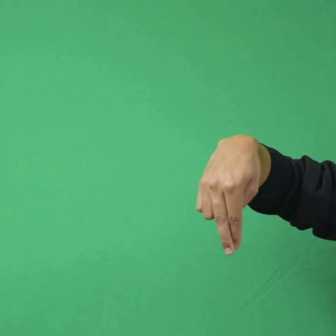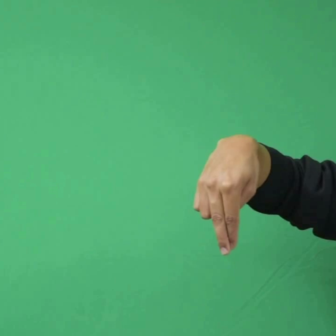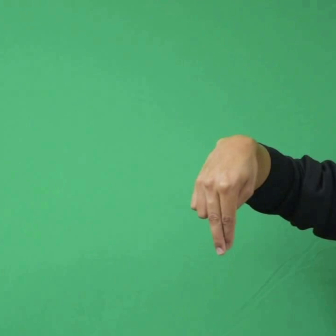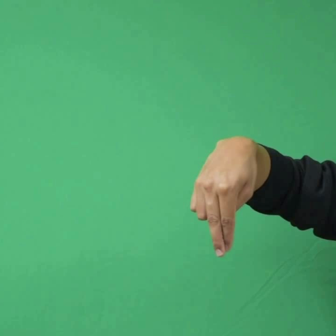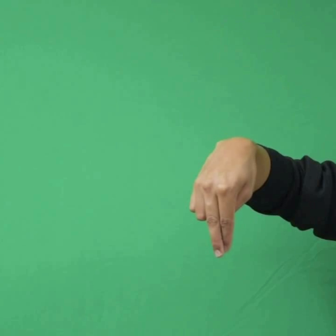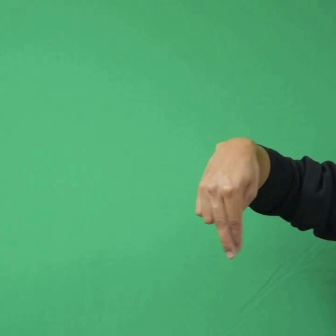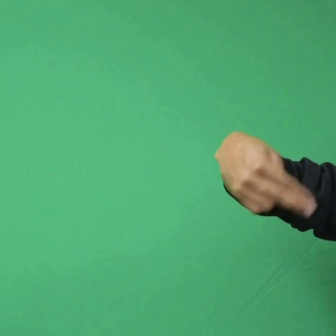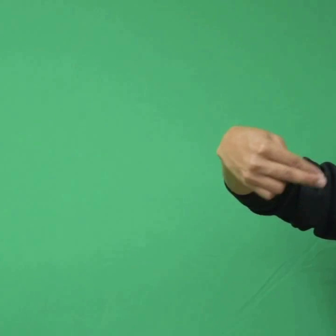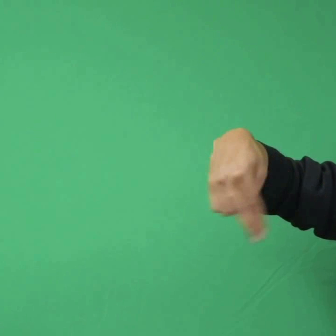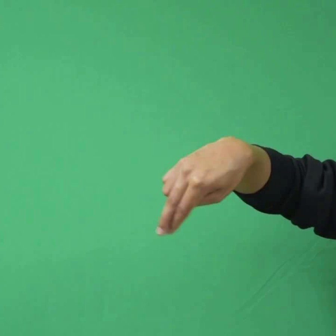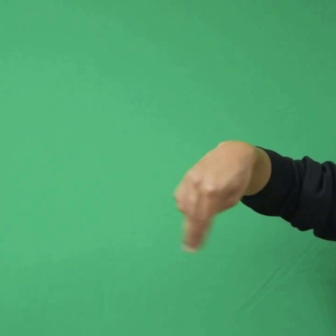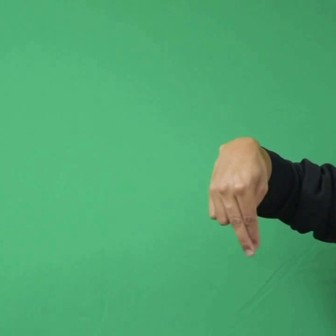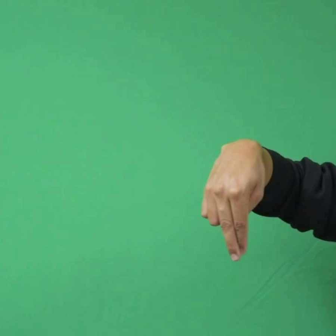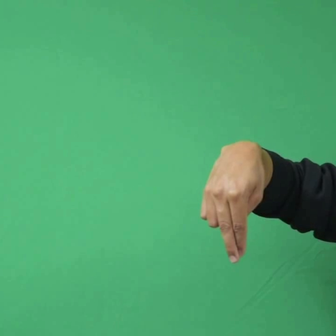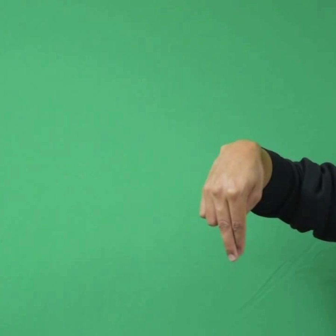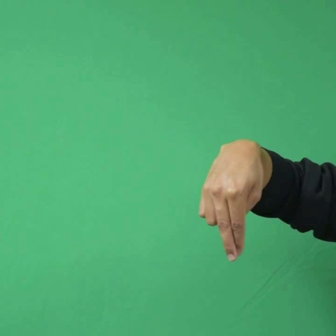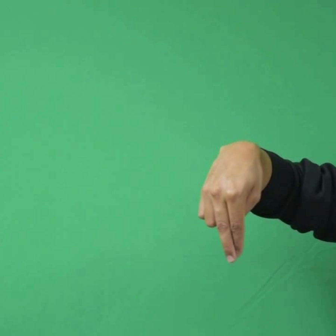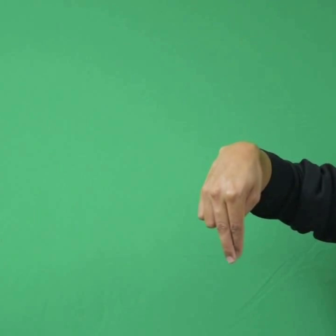Ñ